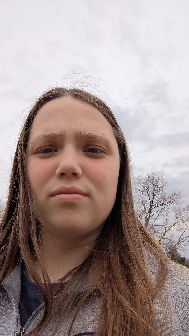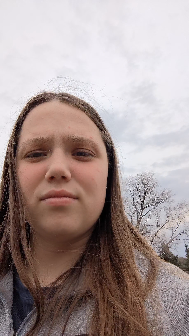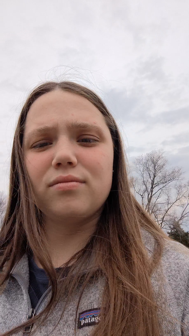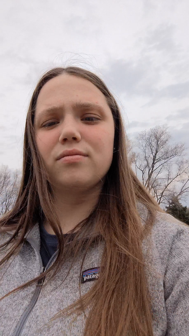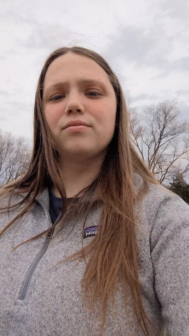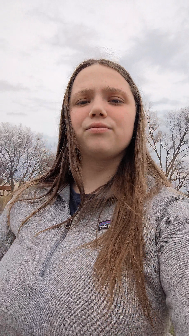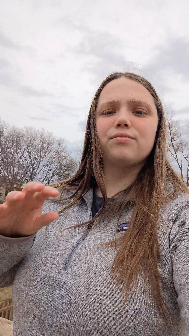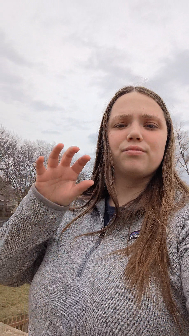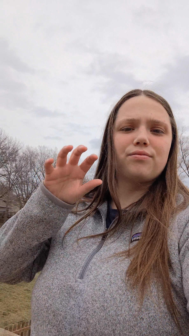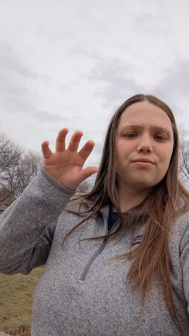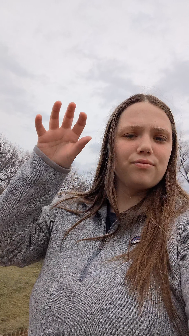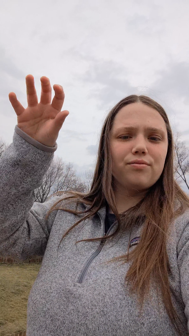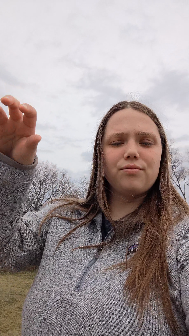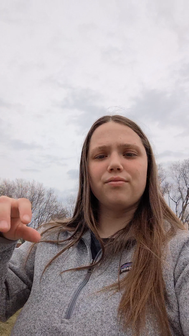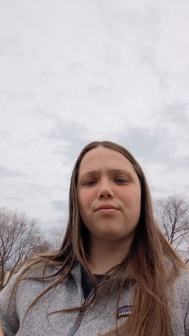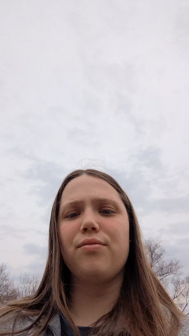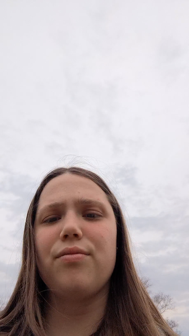climb